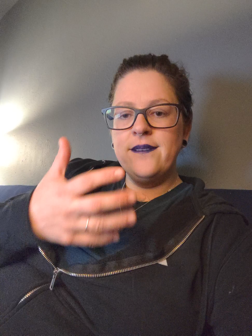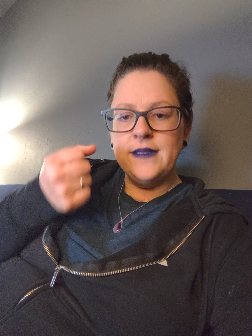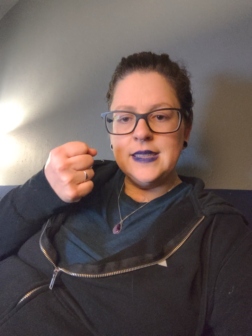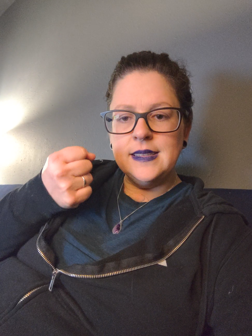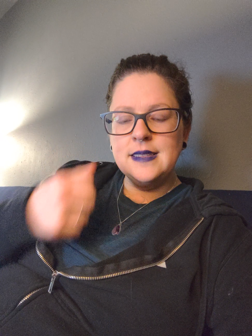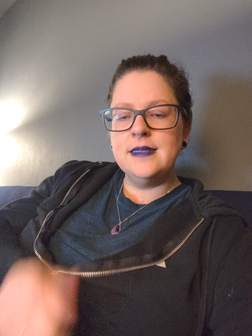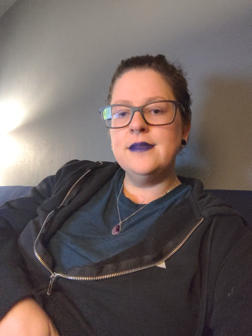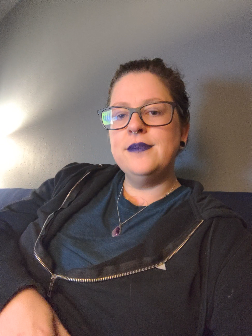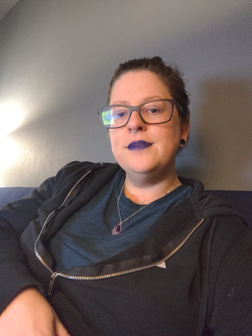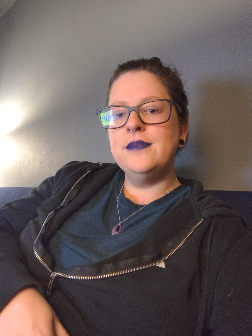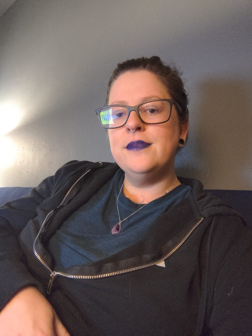fast